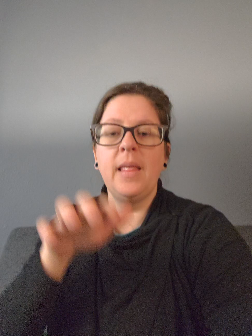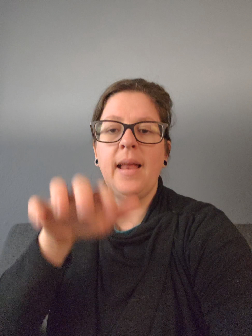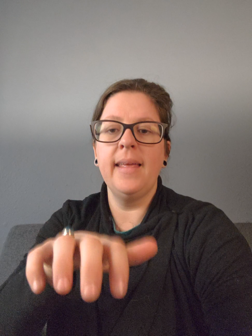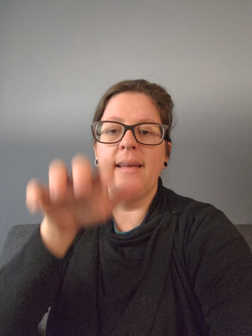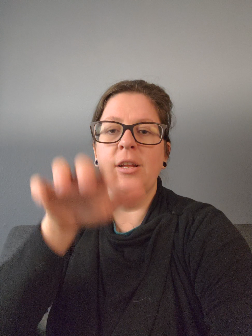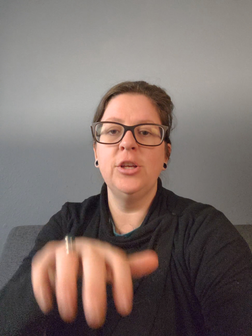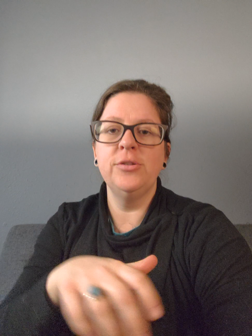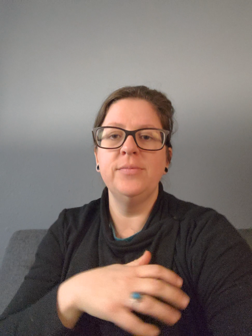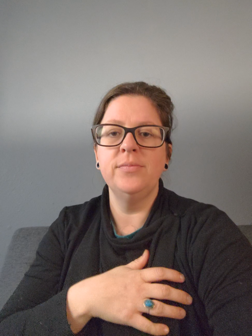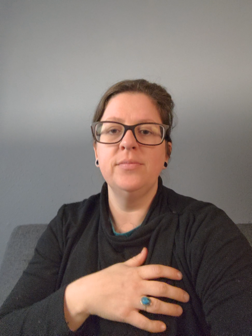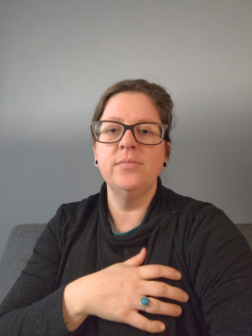alligator